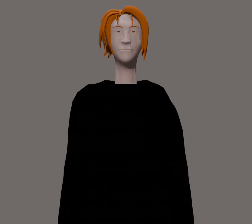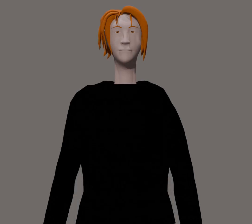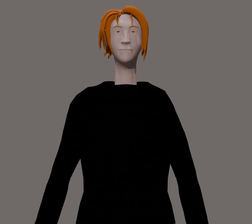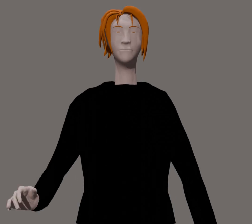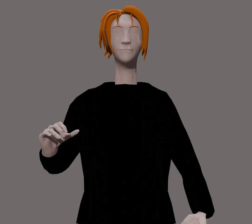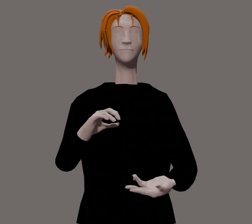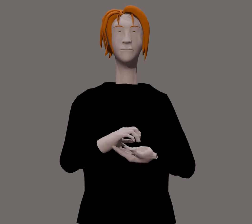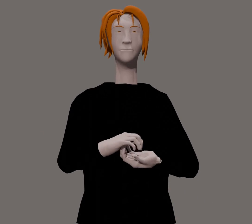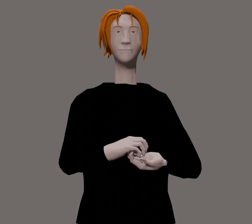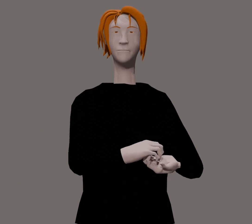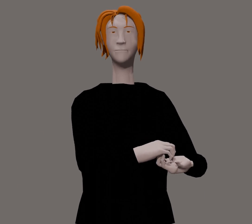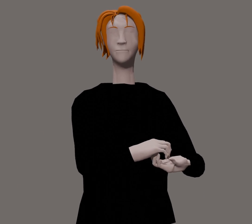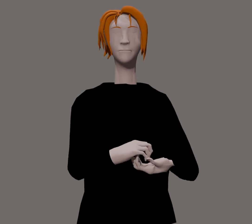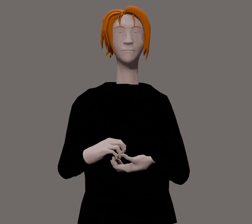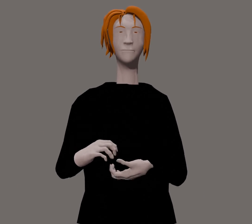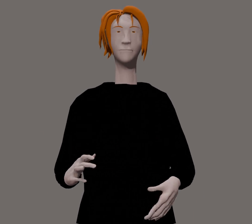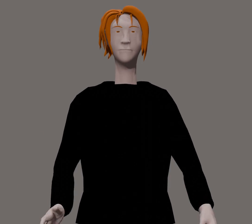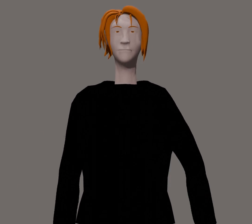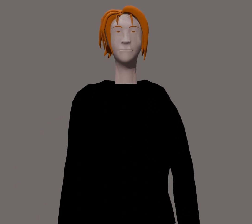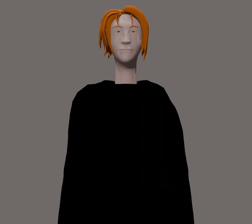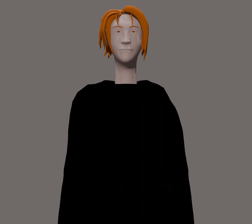Collaborate